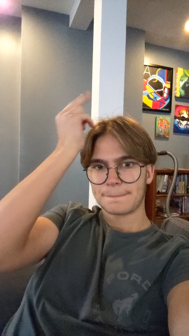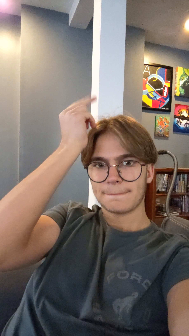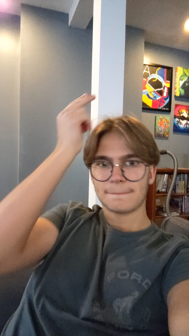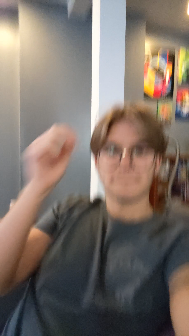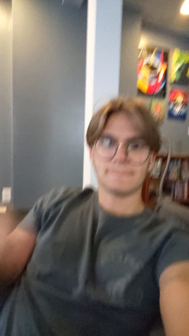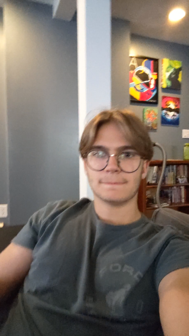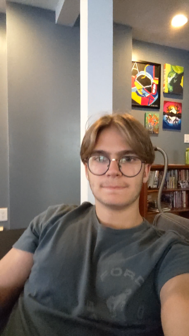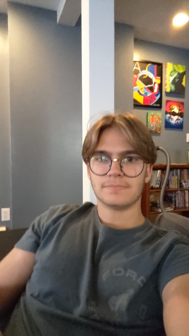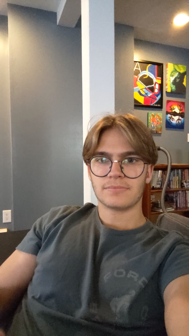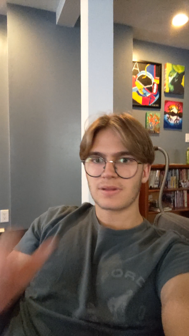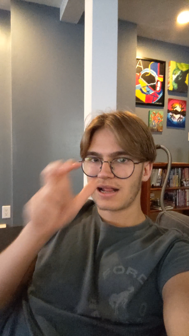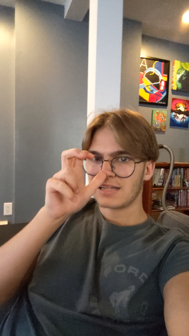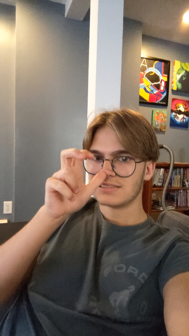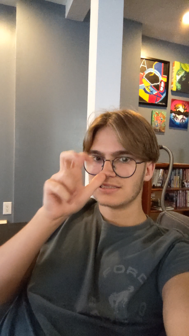ant